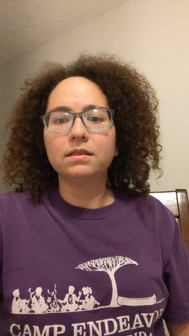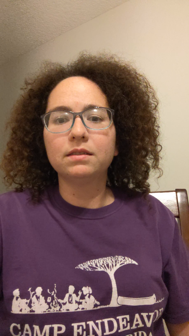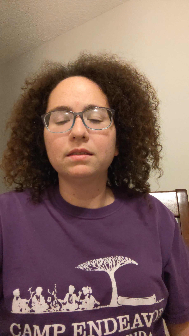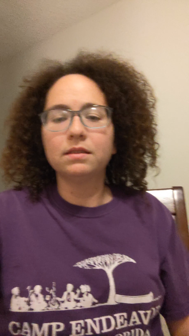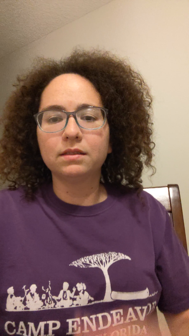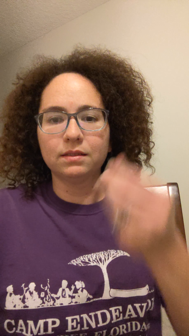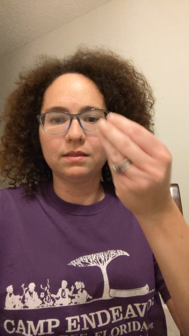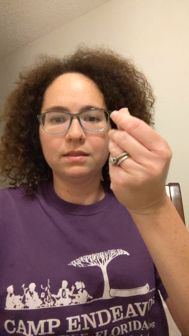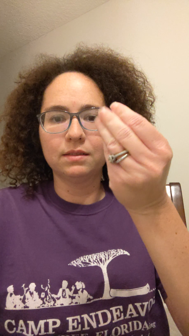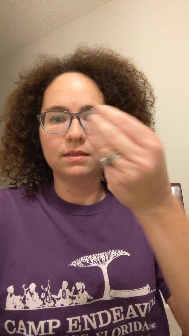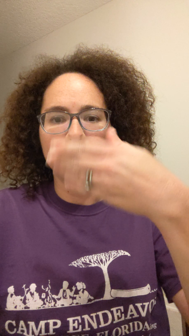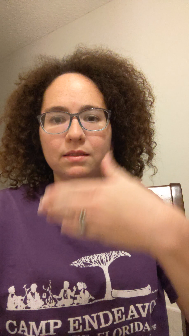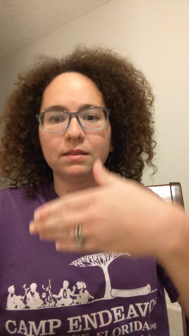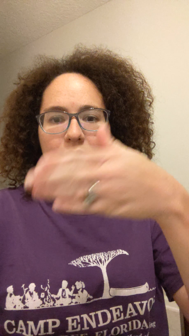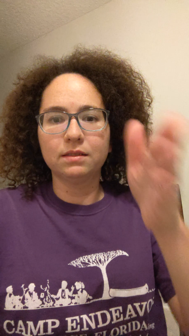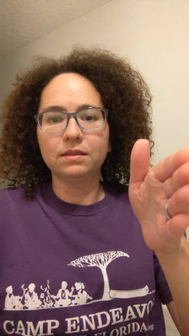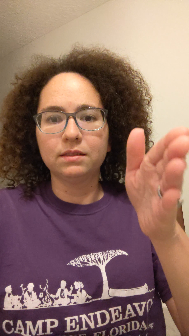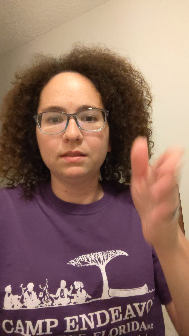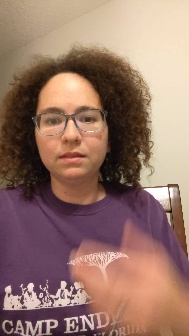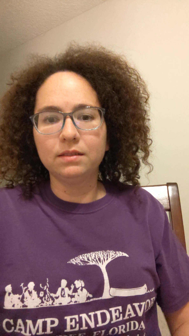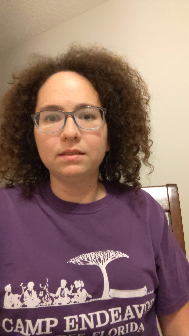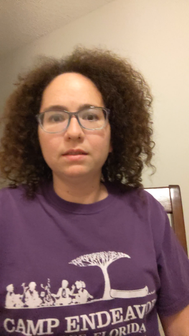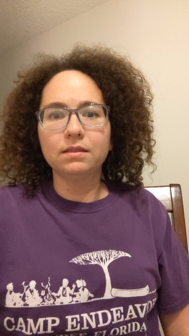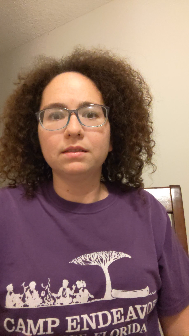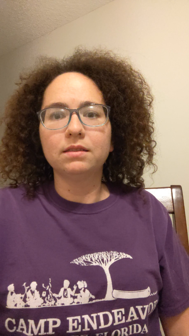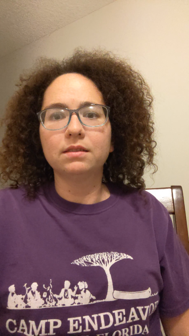sandbox